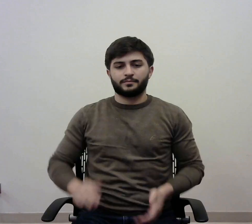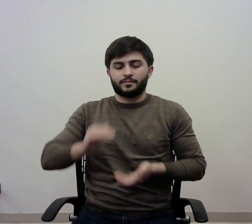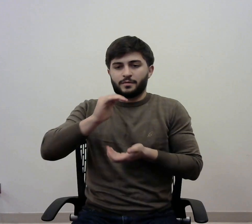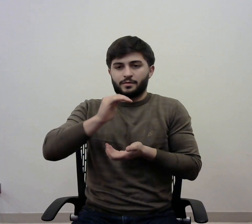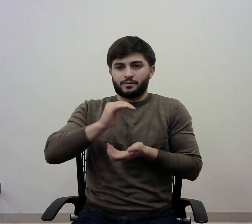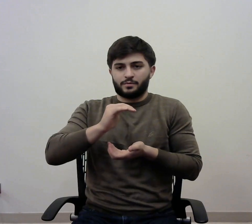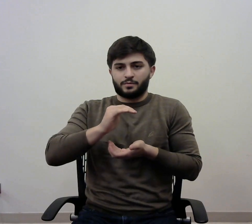balaca